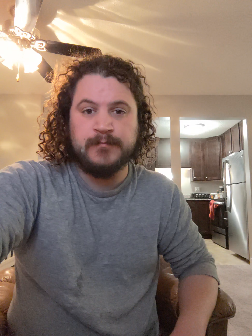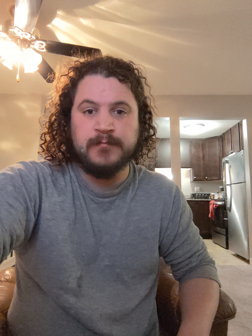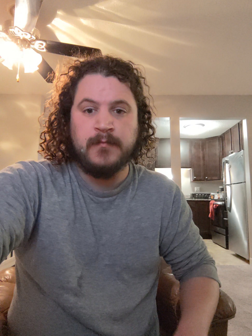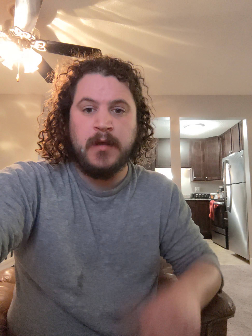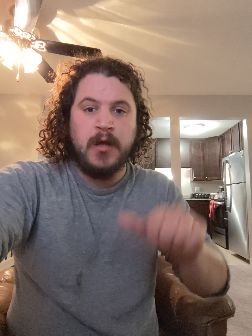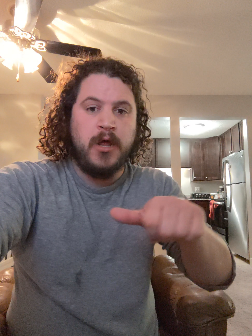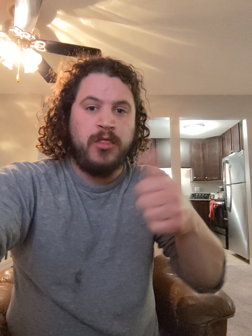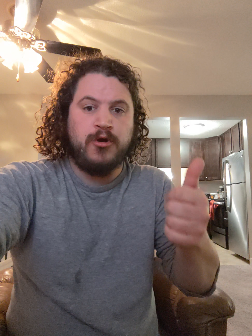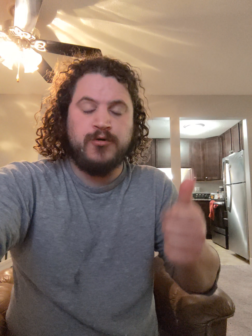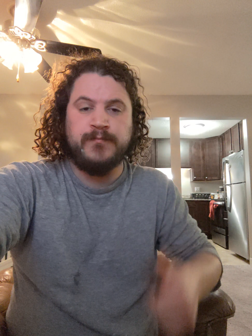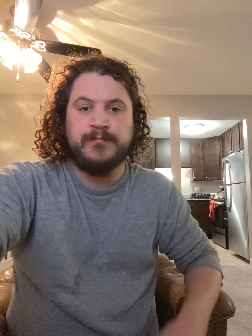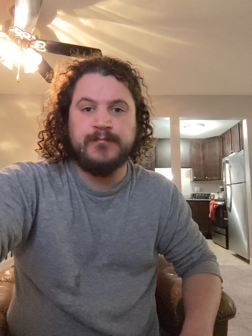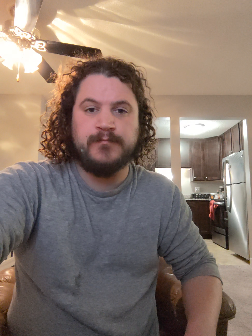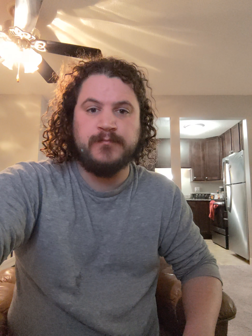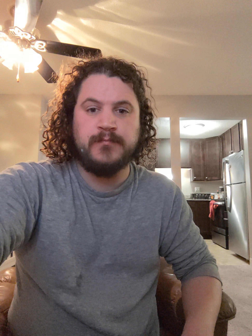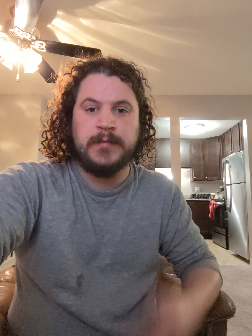another